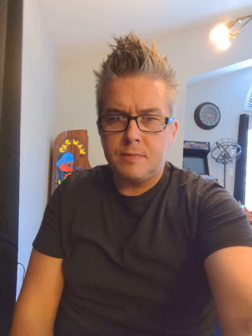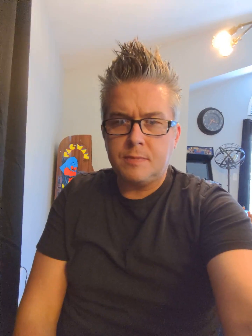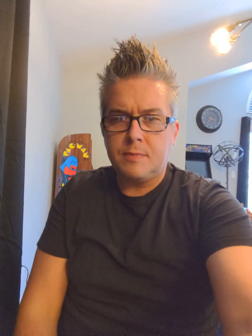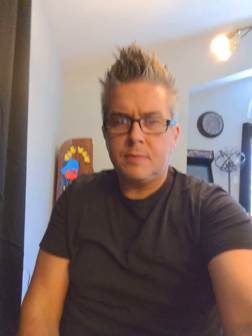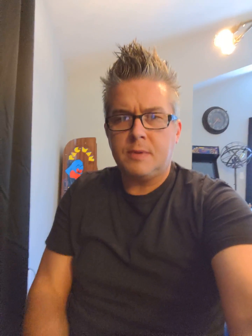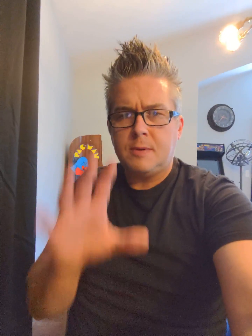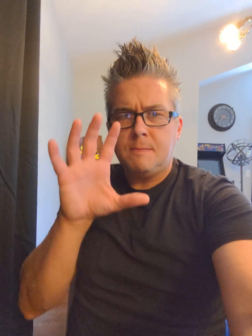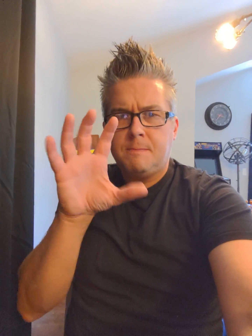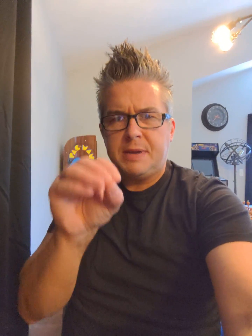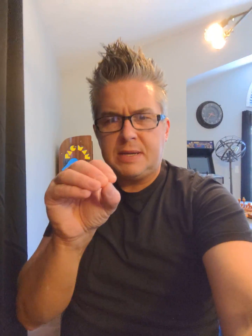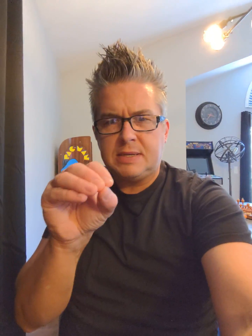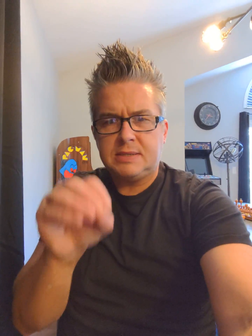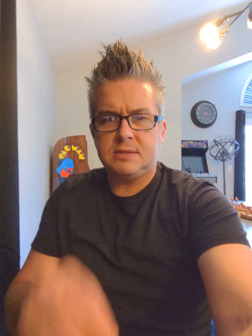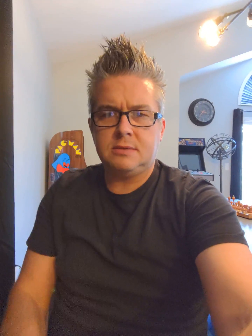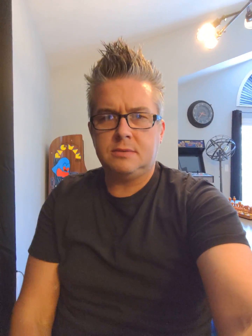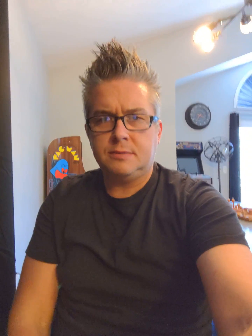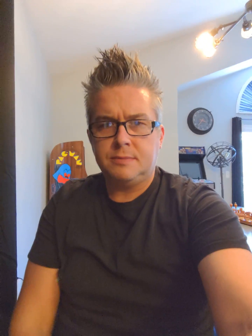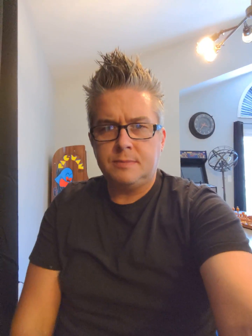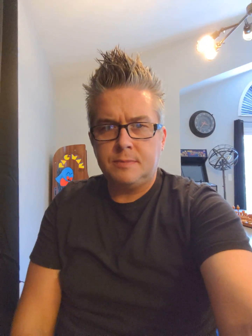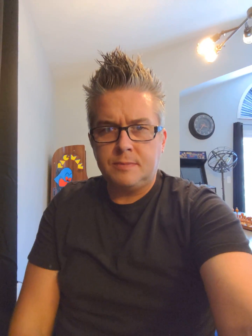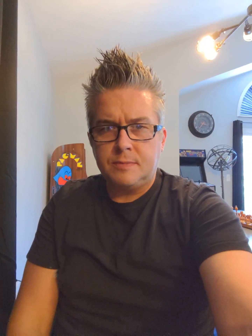bite